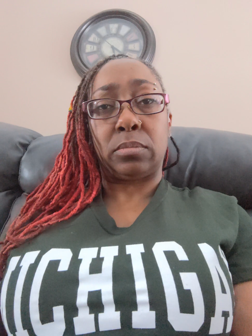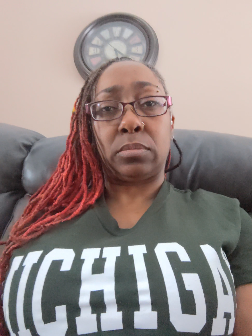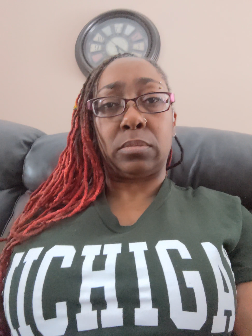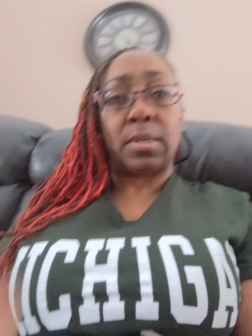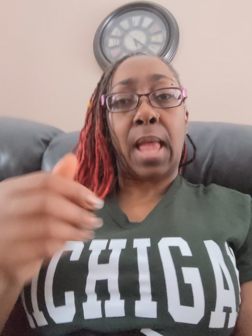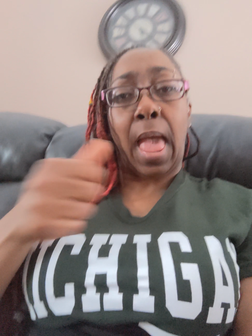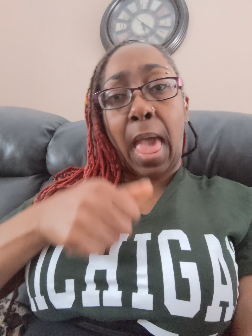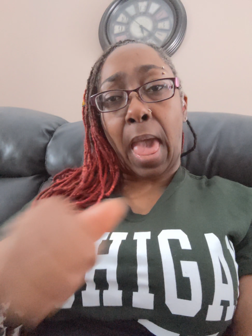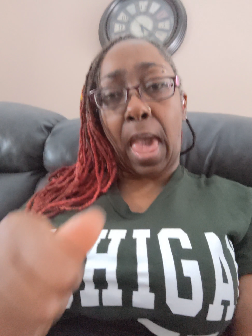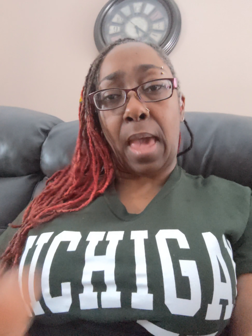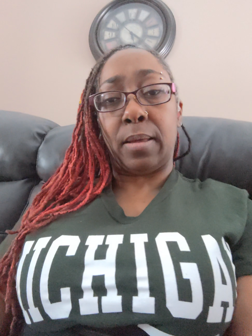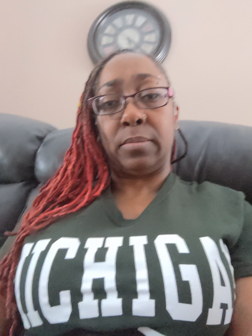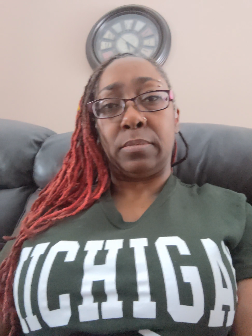hide